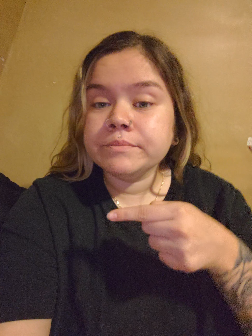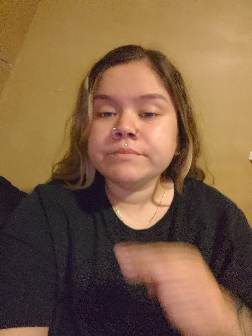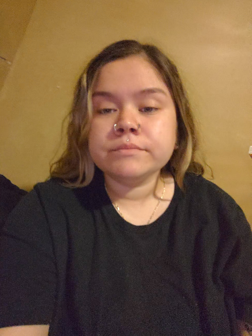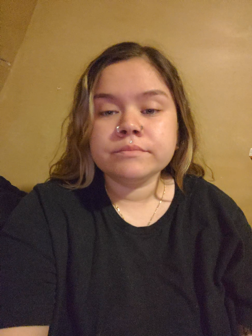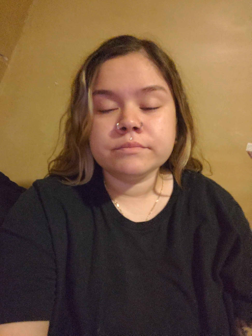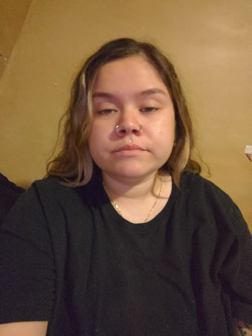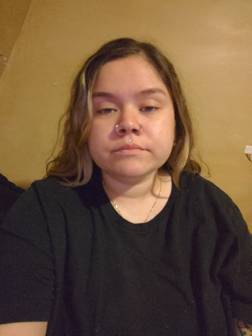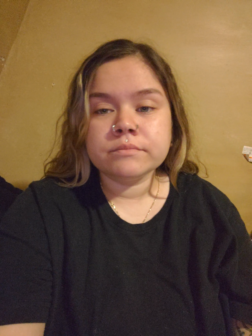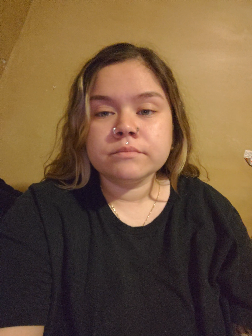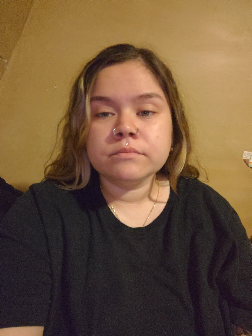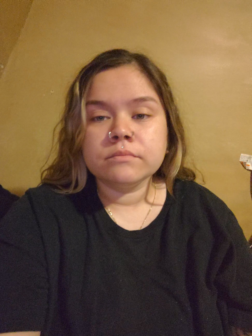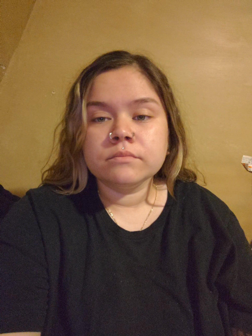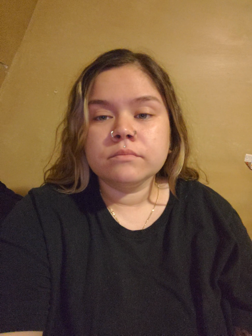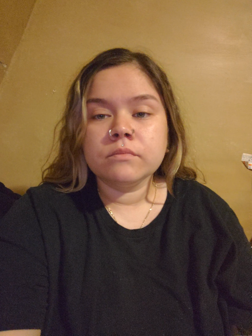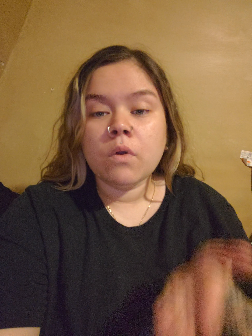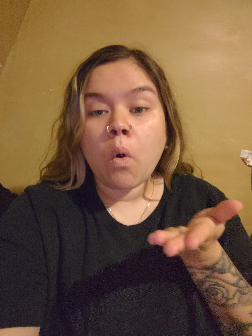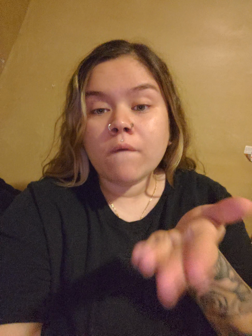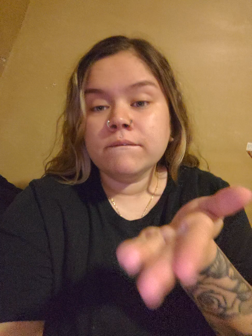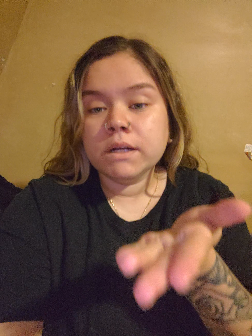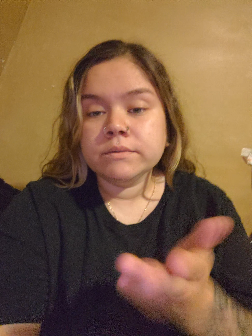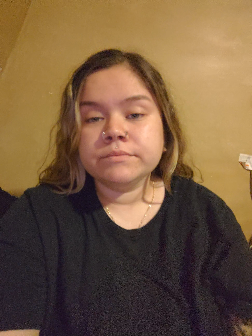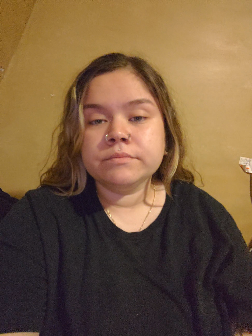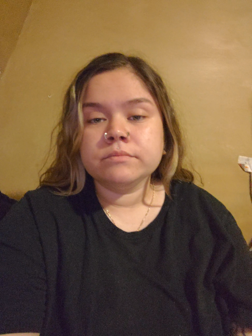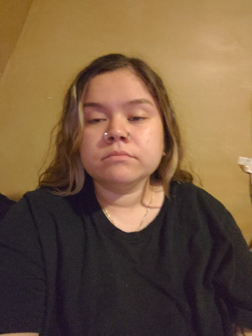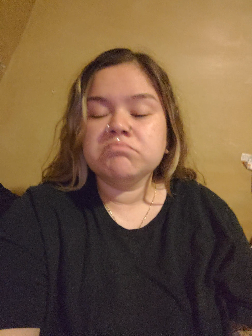oven